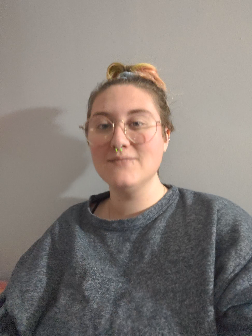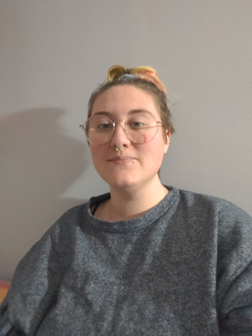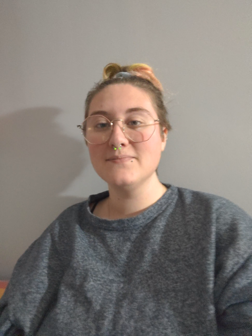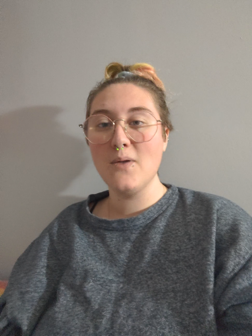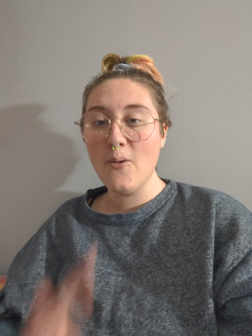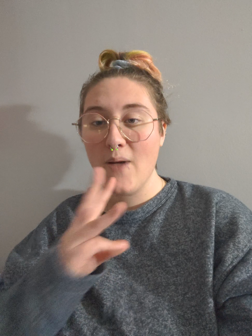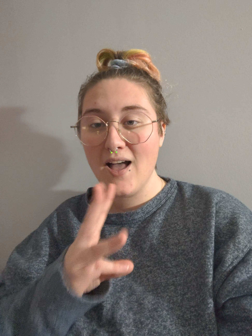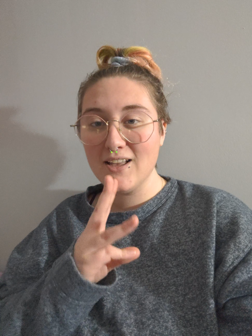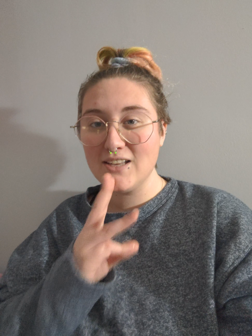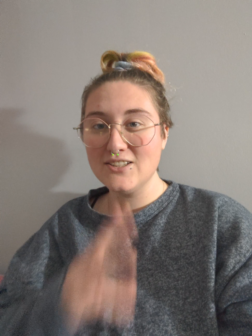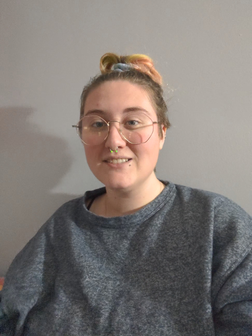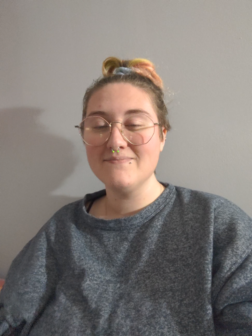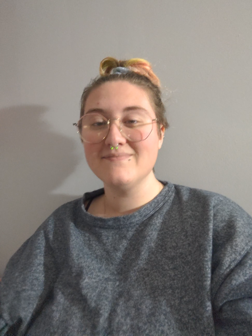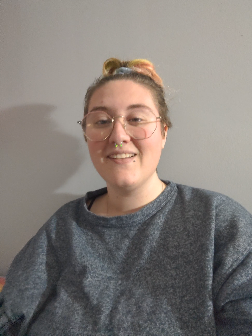water